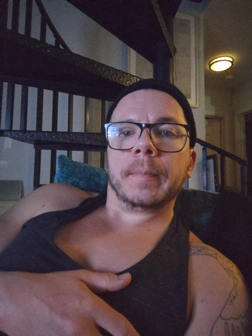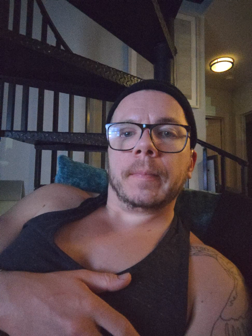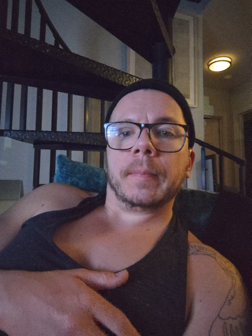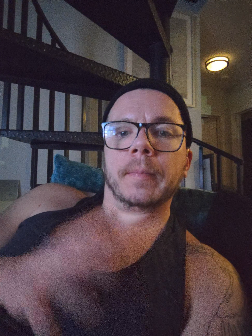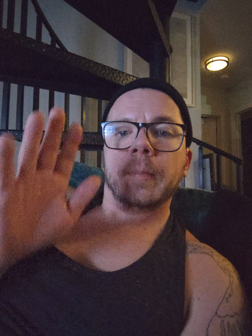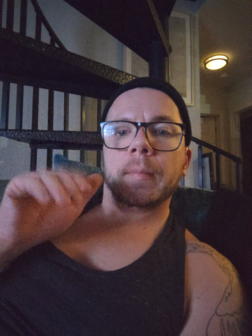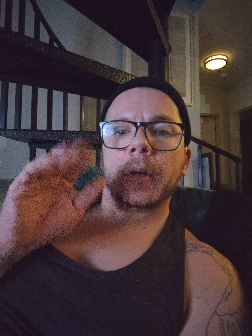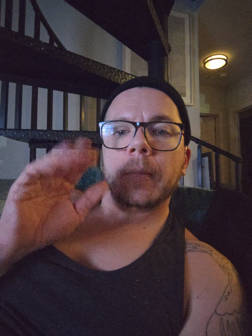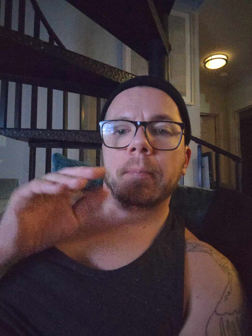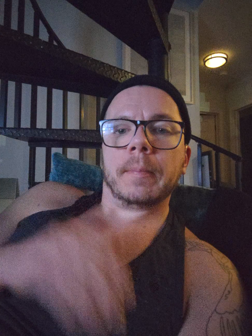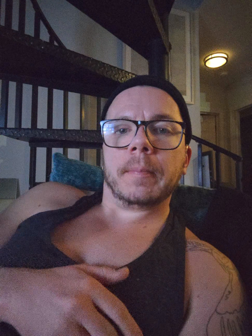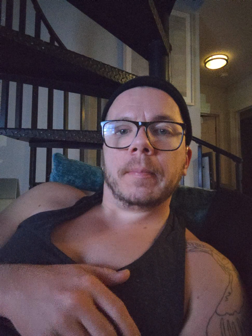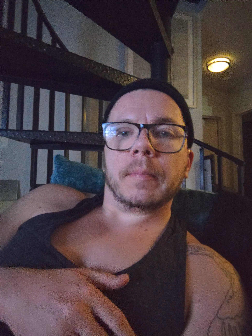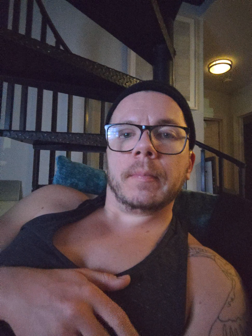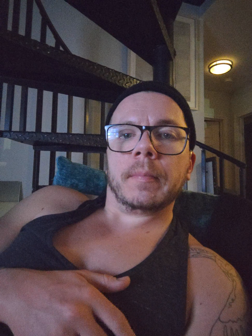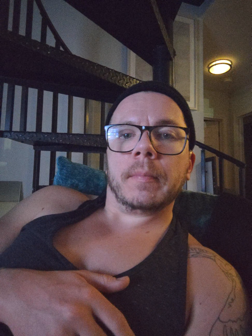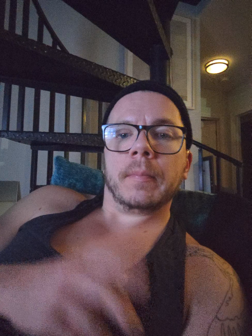bye